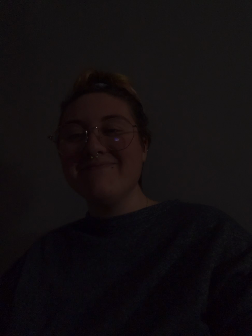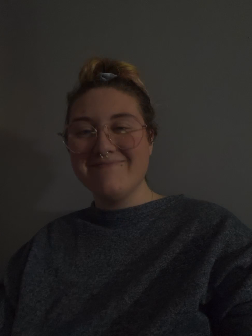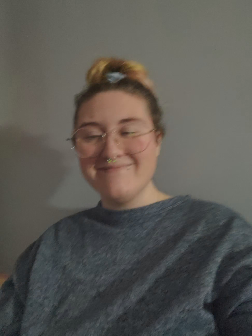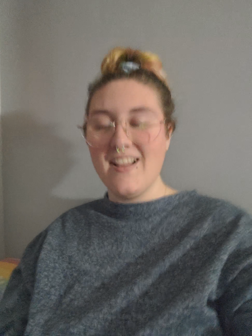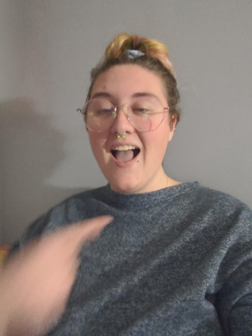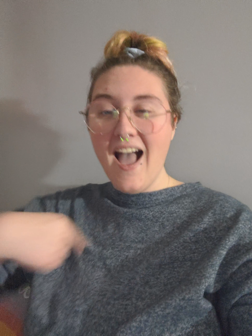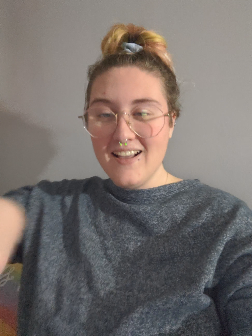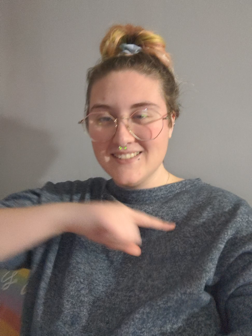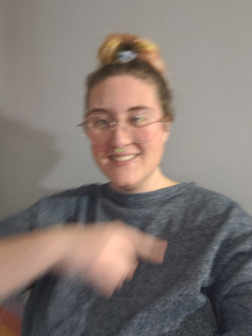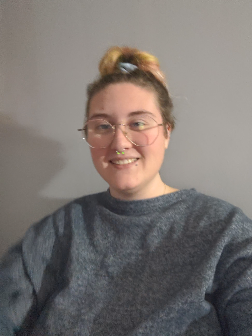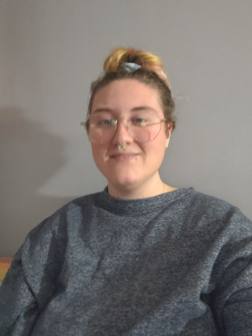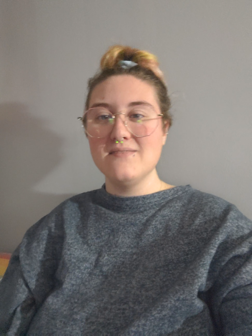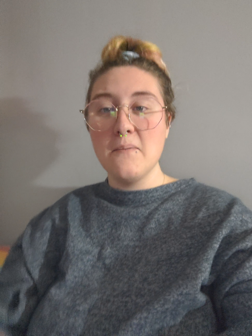we